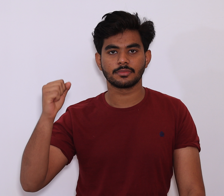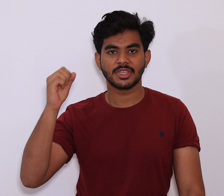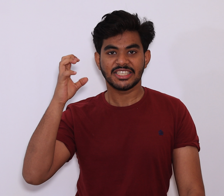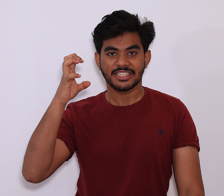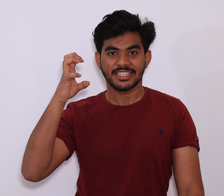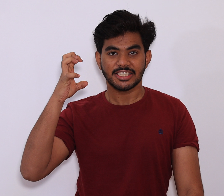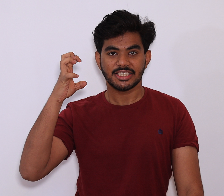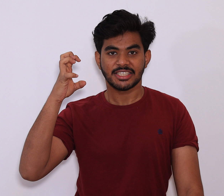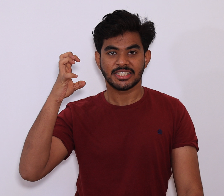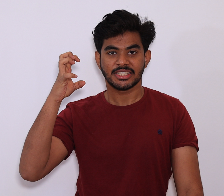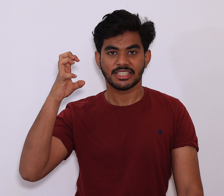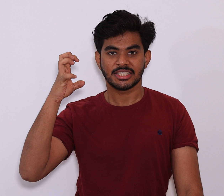stiff